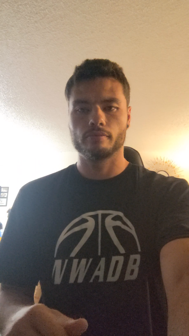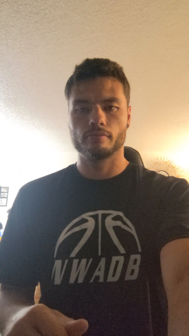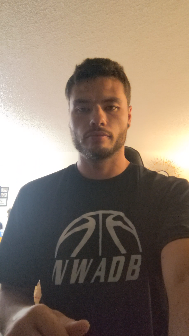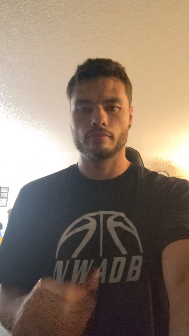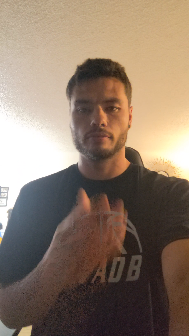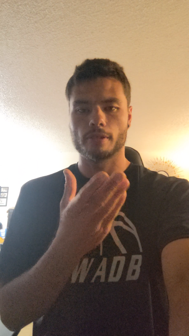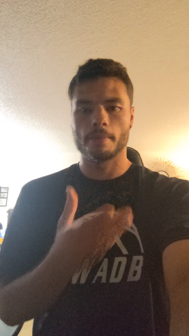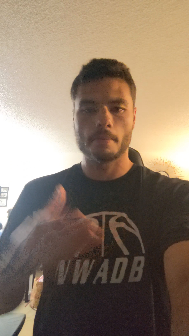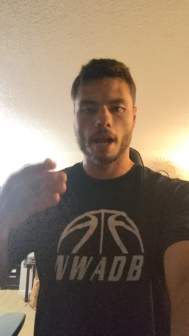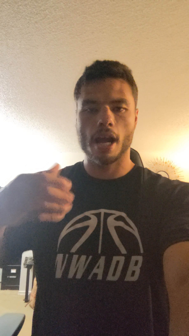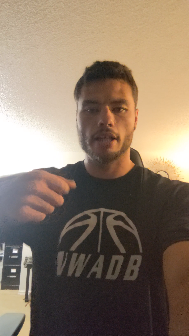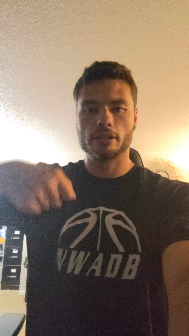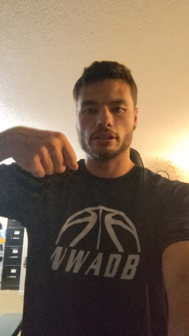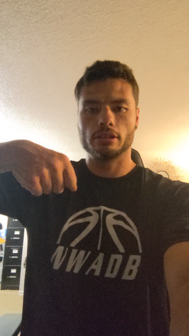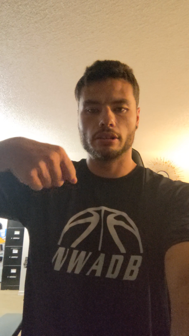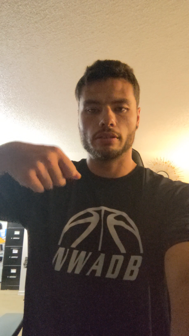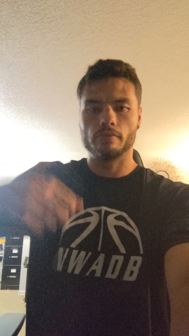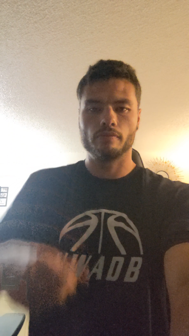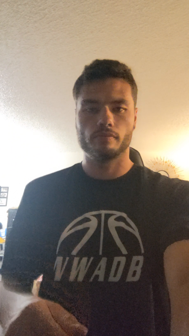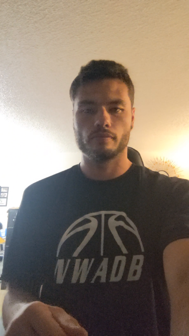basket